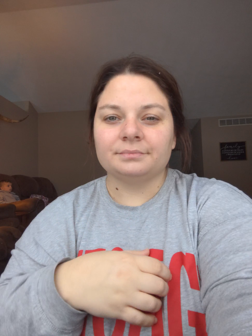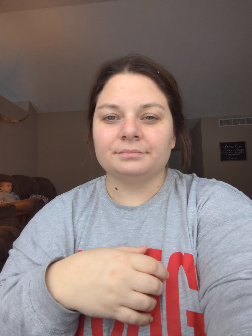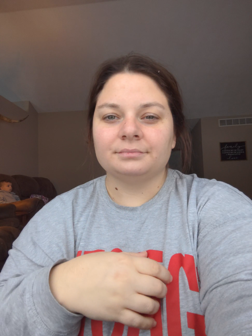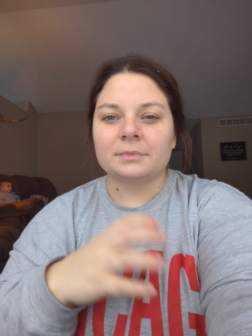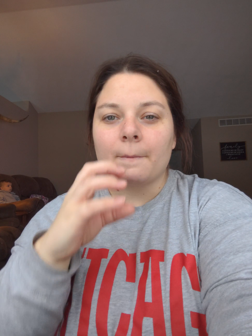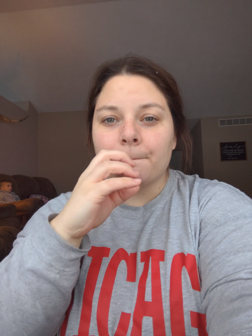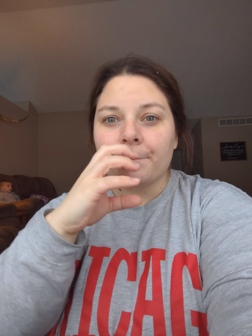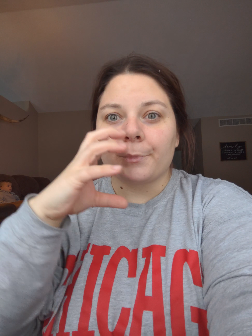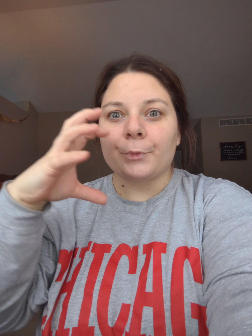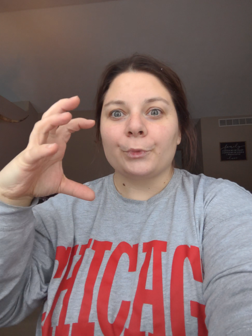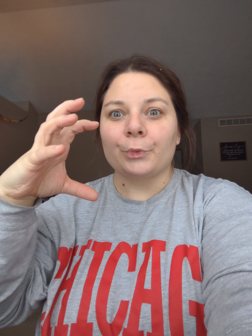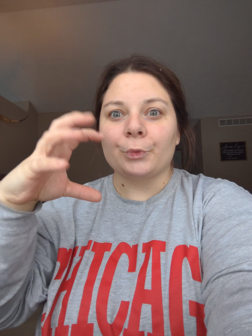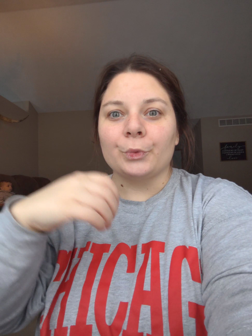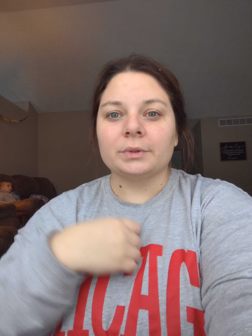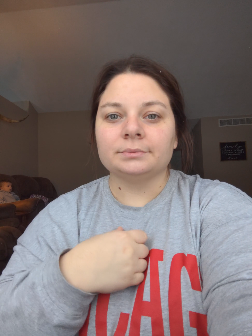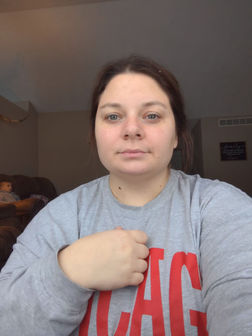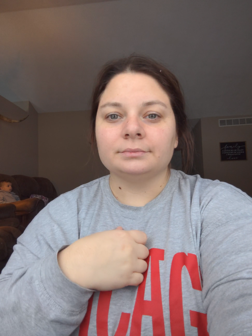balloon